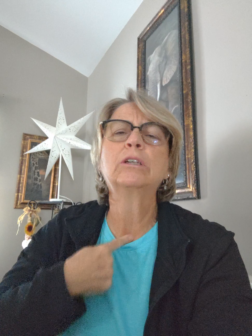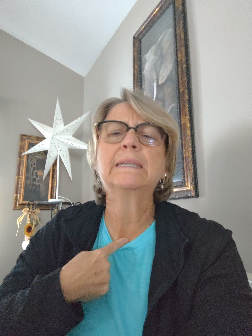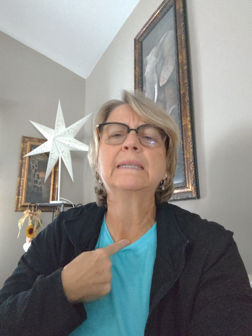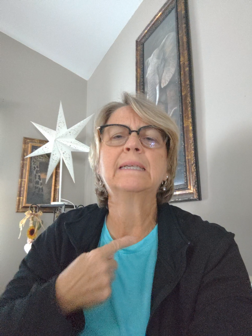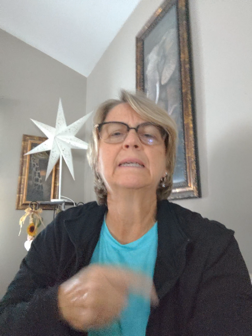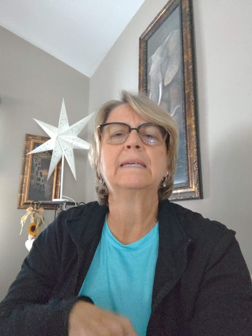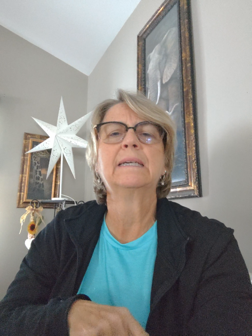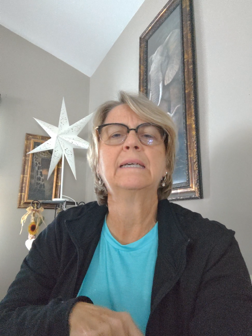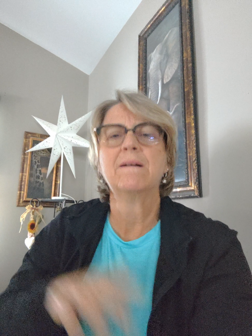thirsty